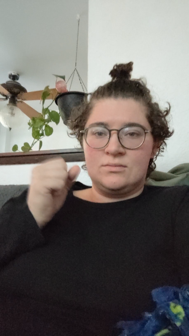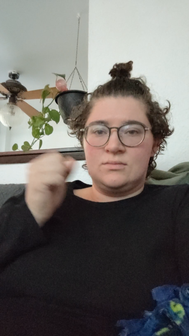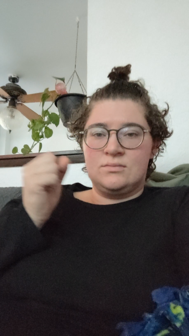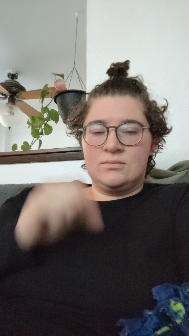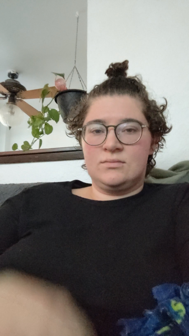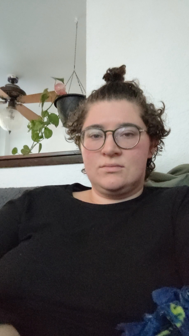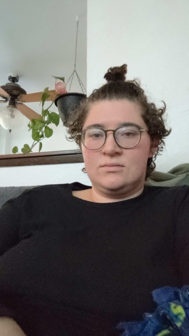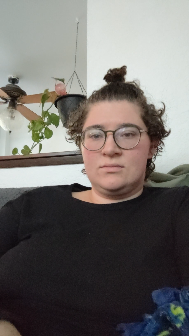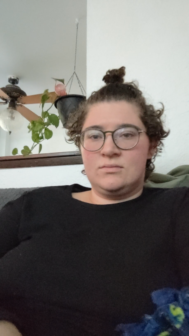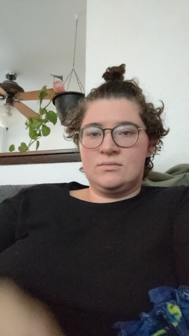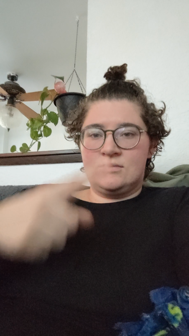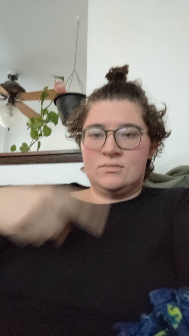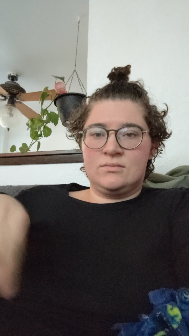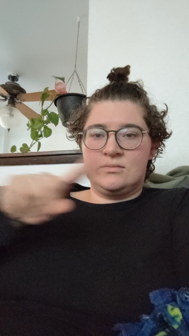around